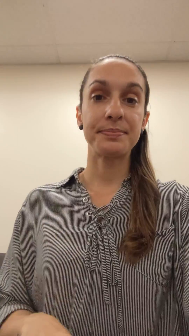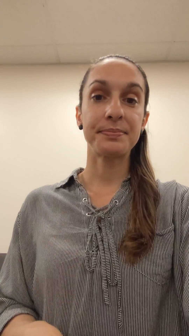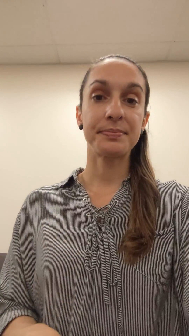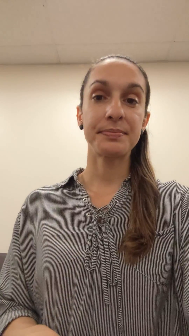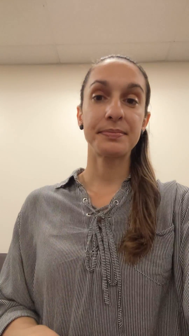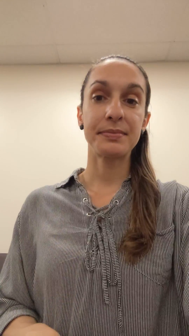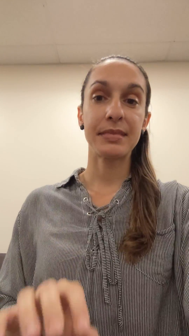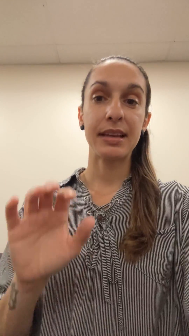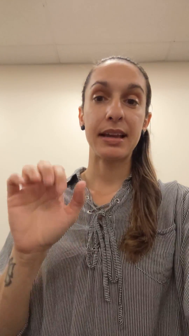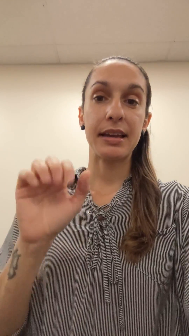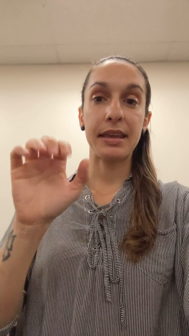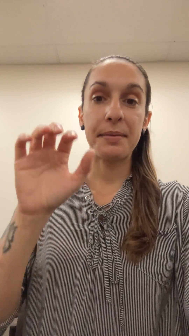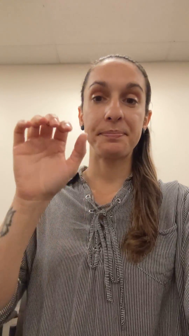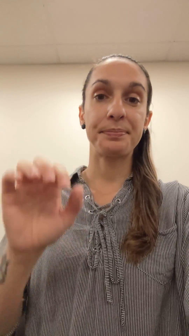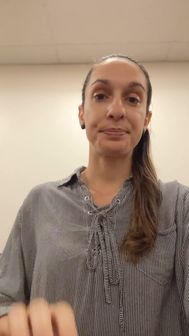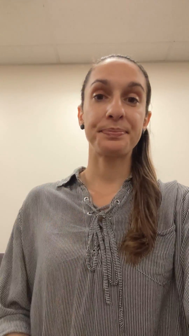climb